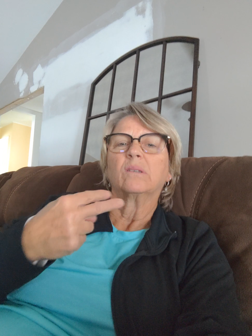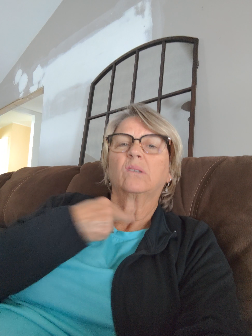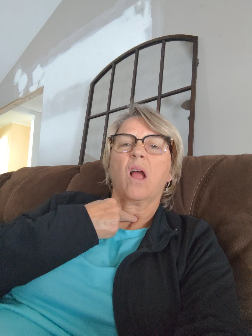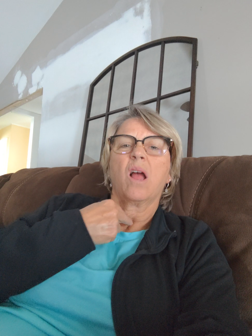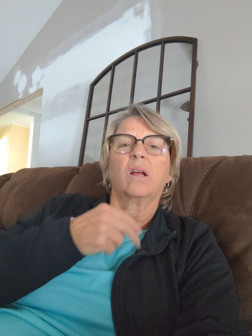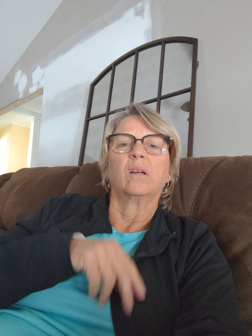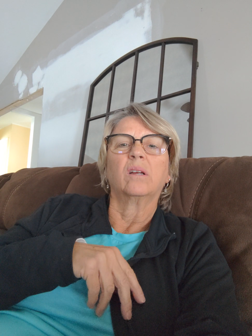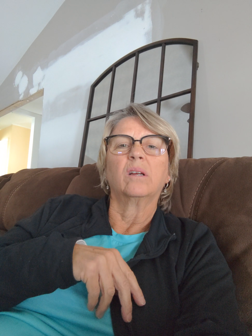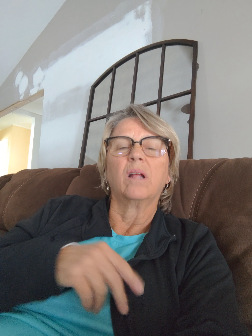stuck